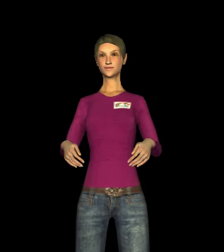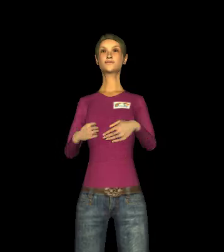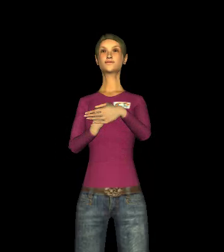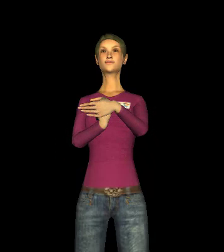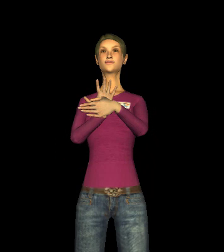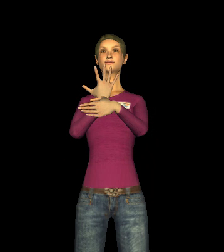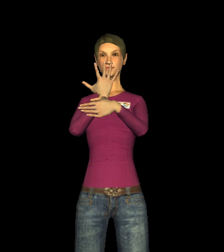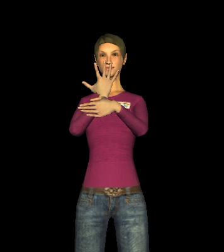جديد